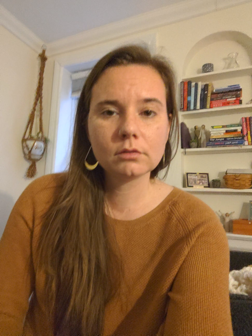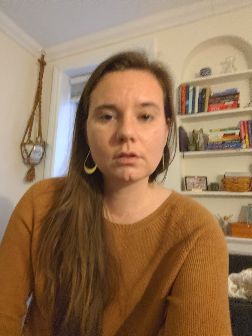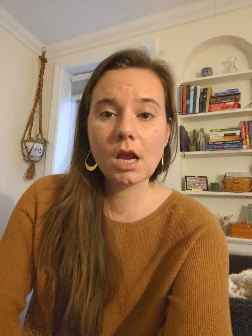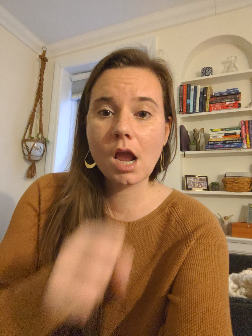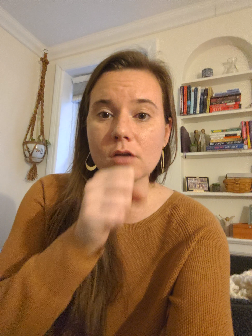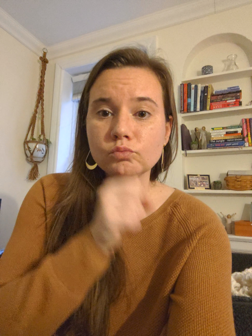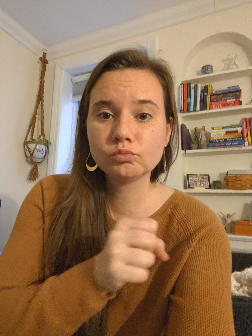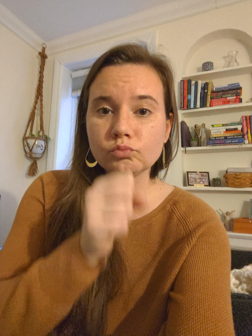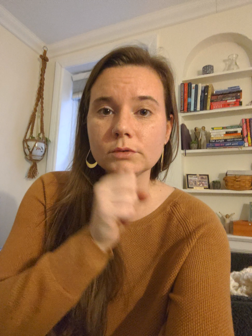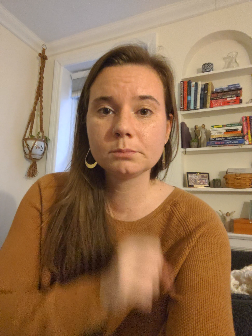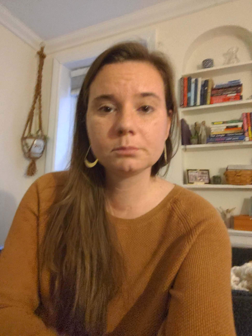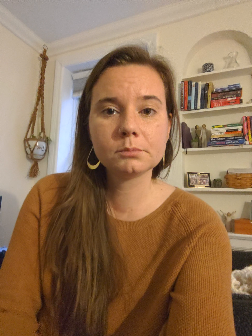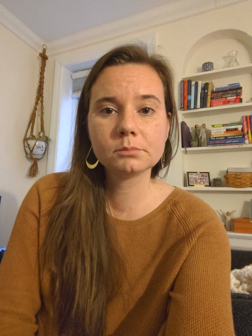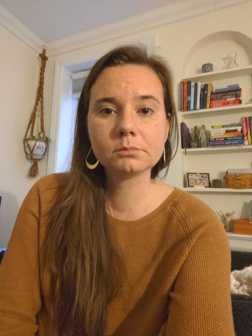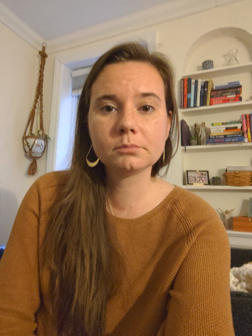ice cream